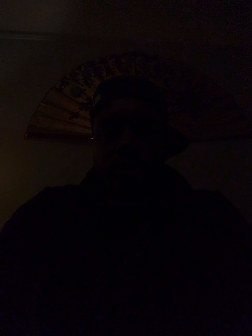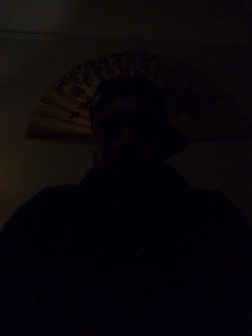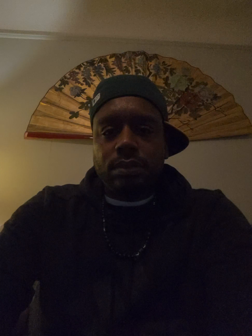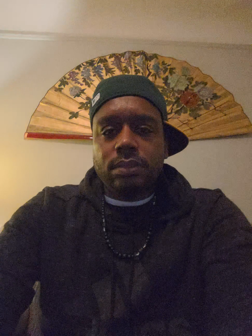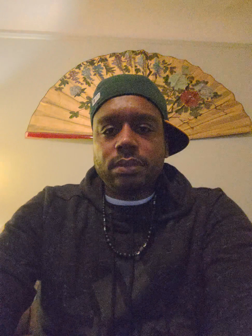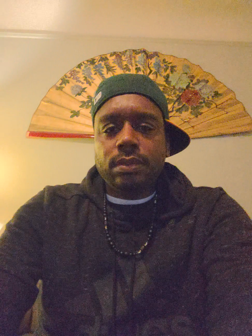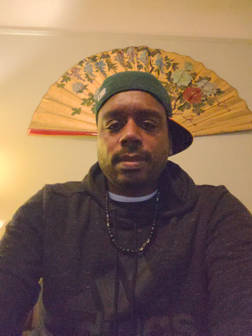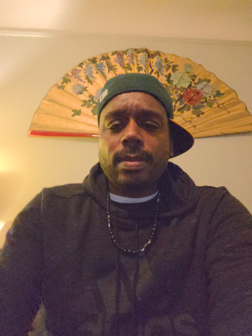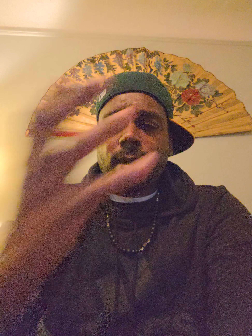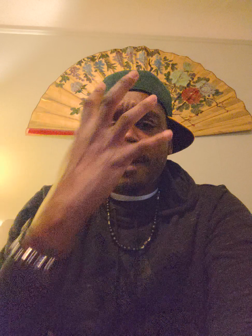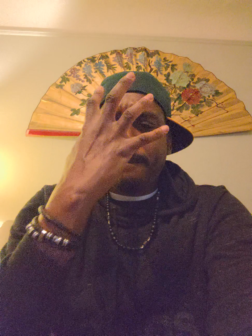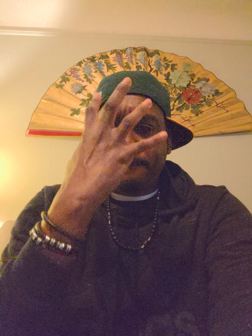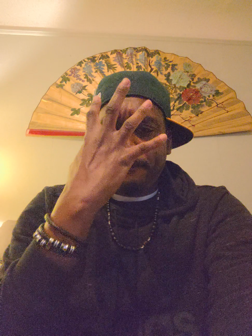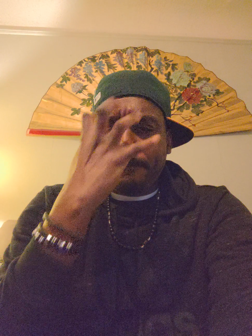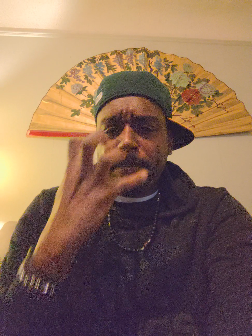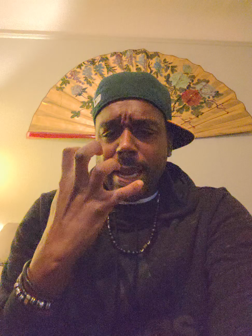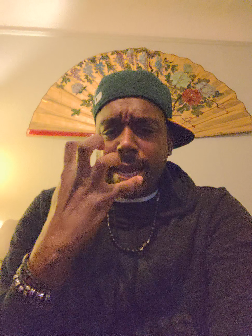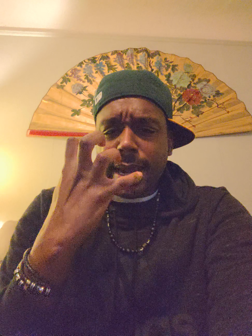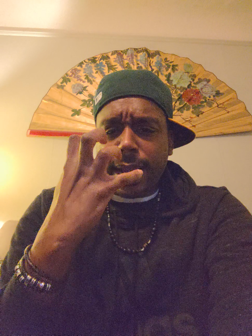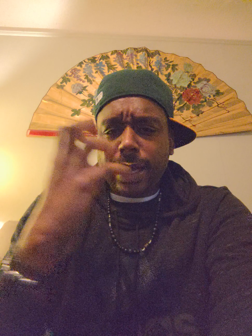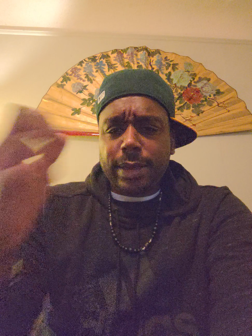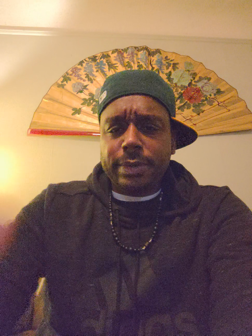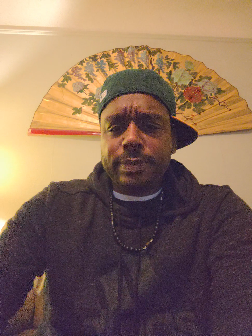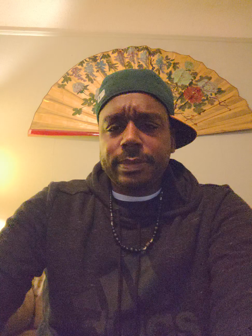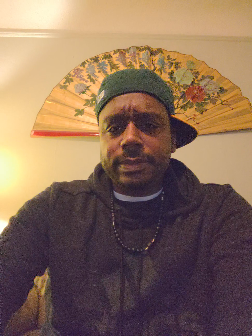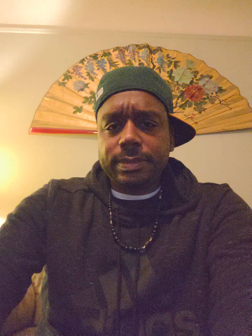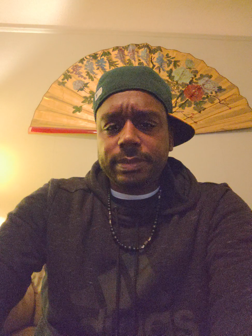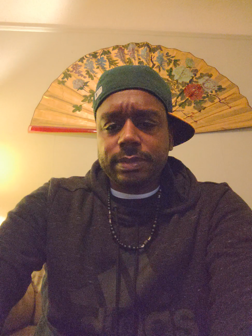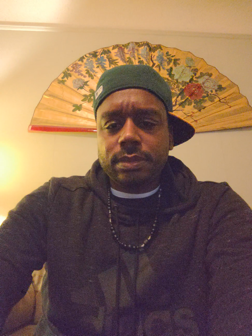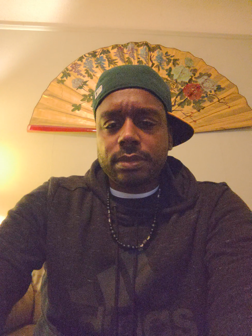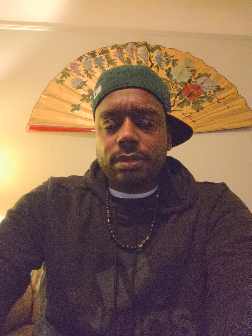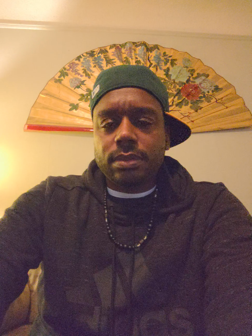mad